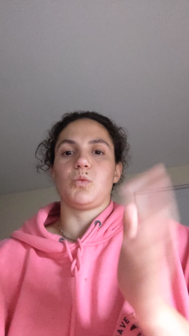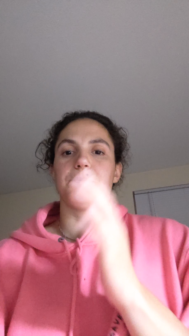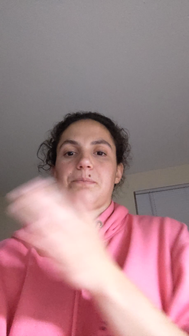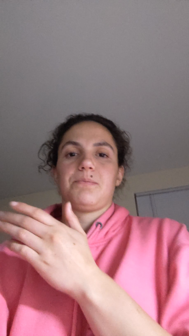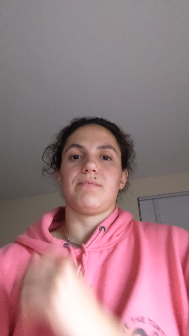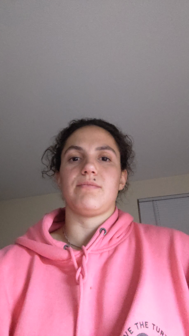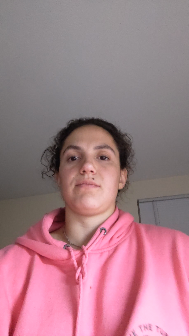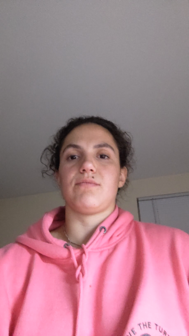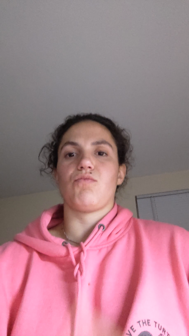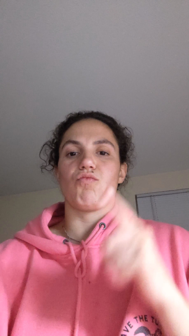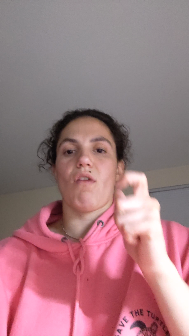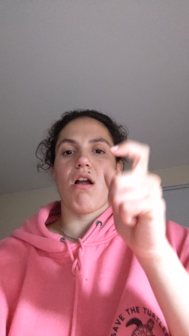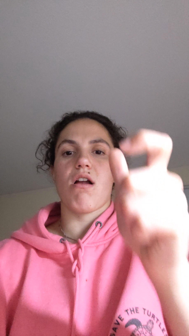run